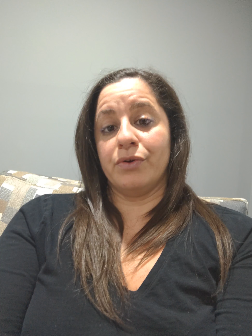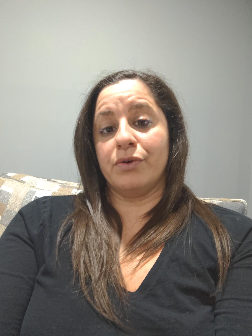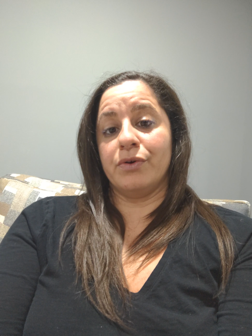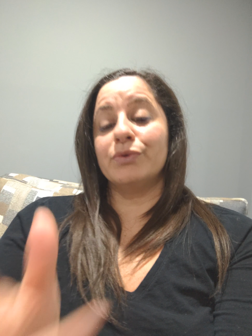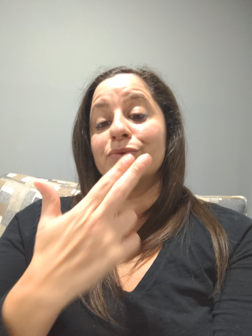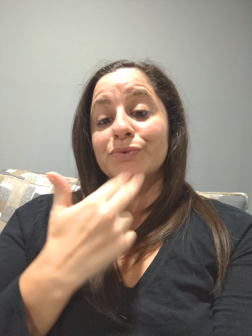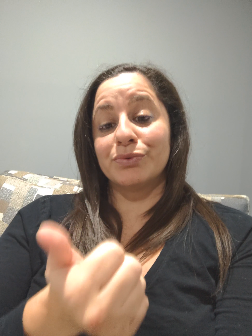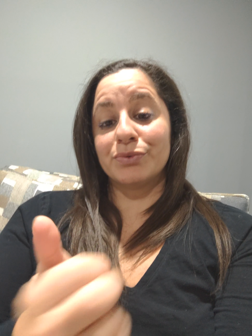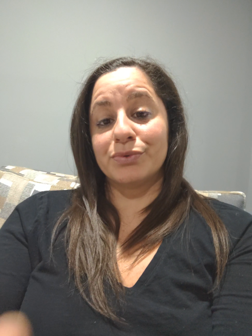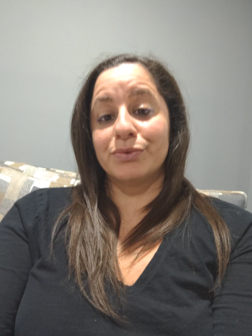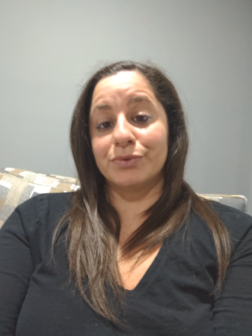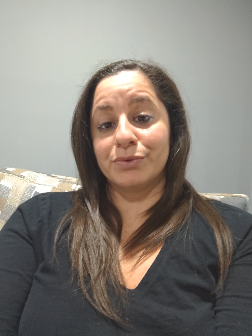cute